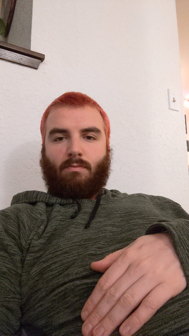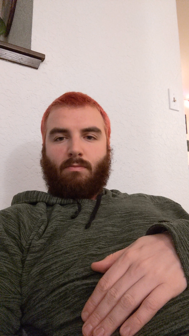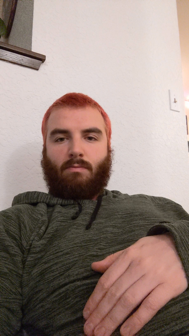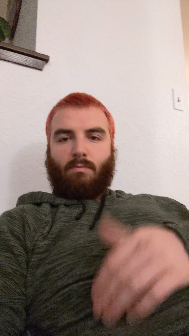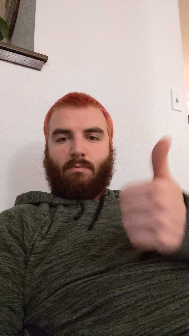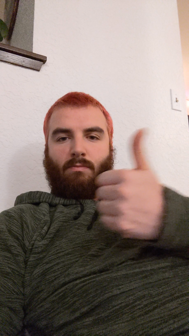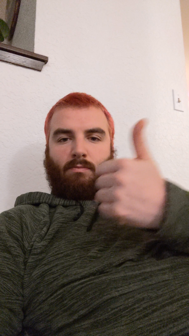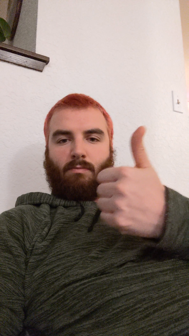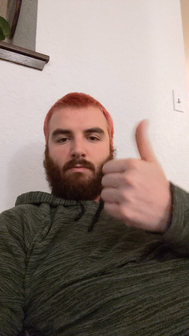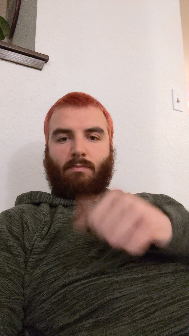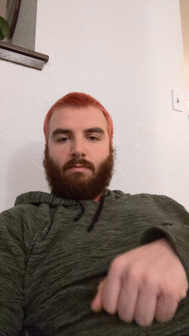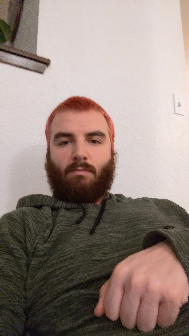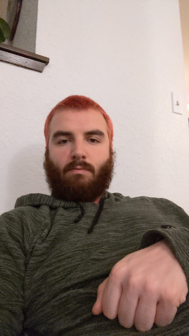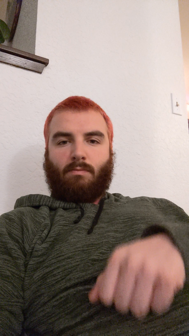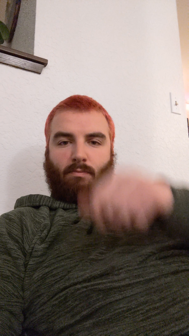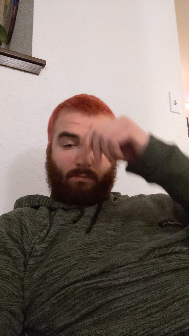game